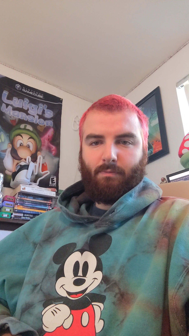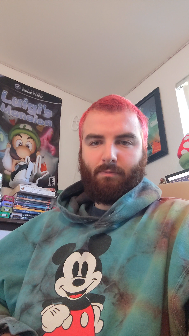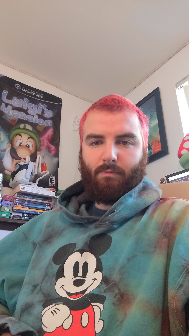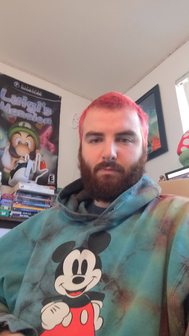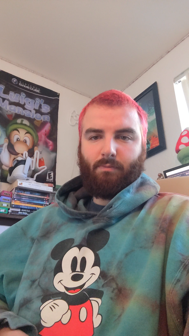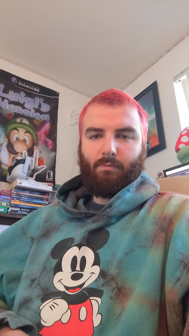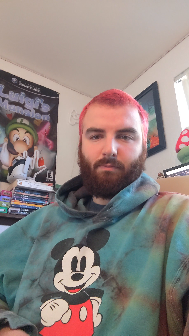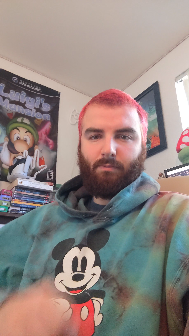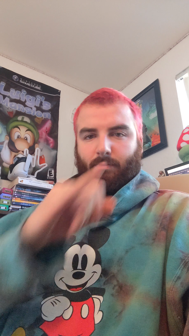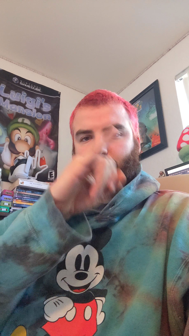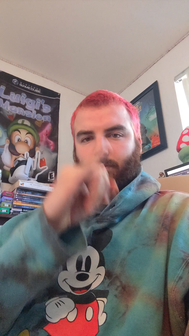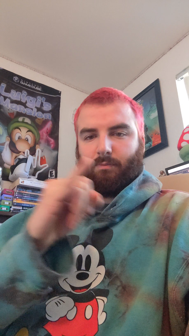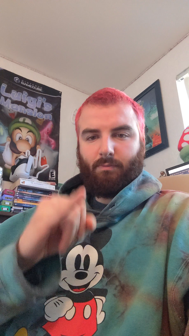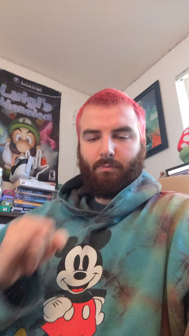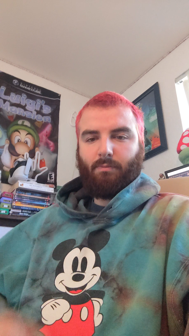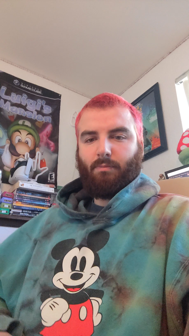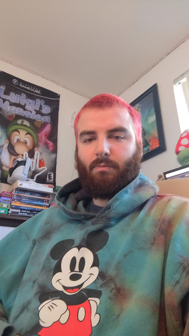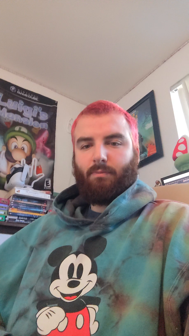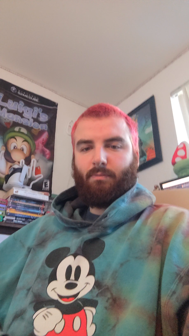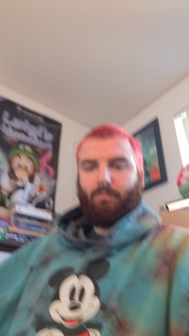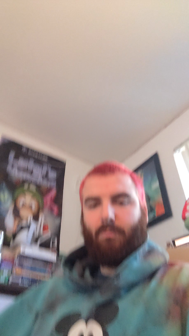draw